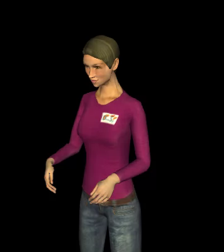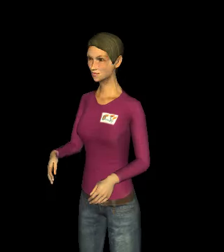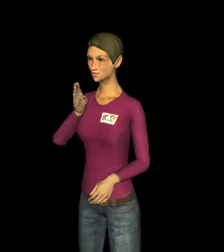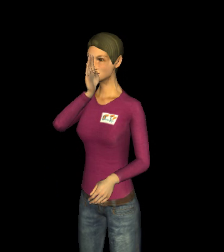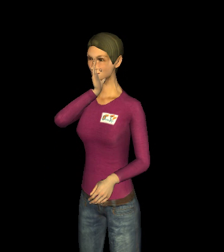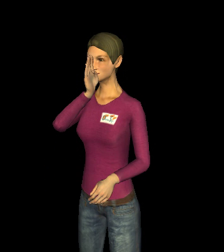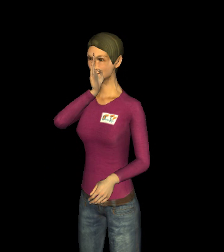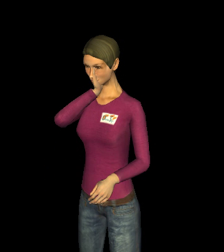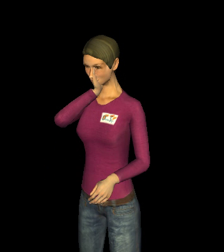الظهيرة